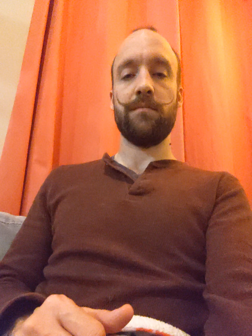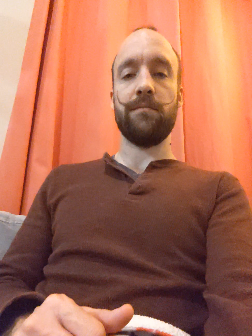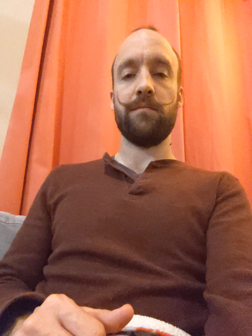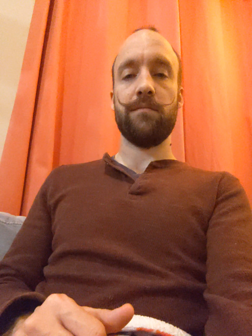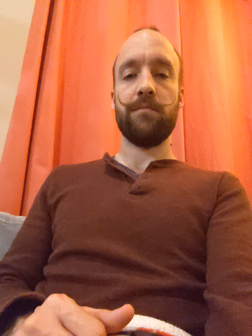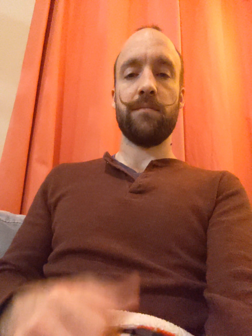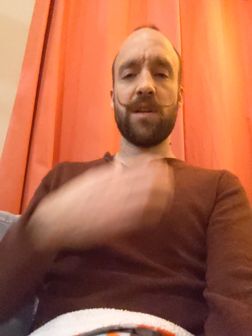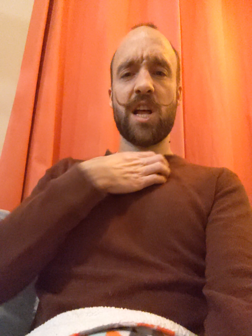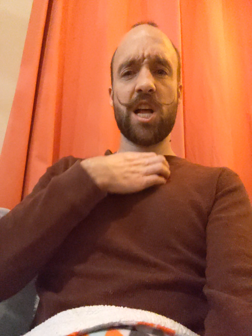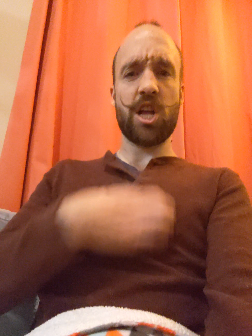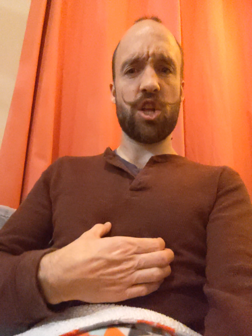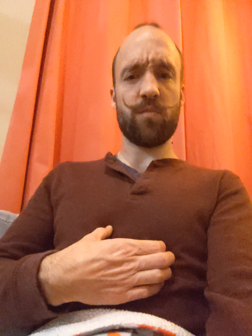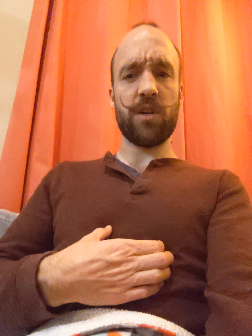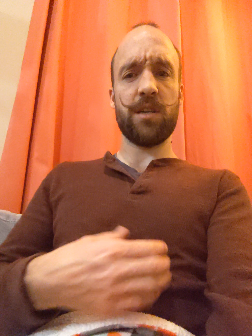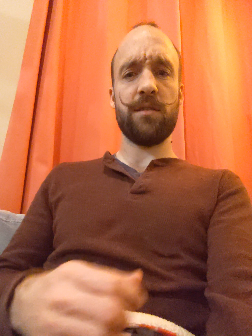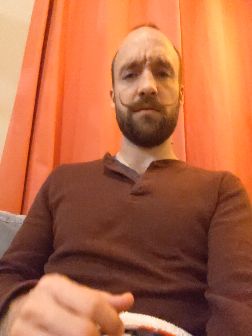hungry